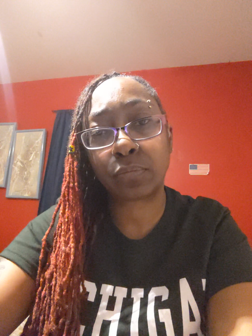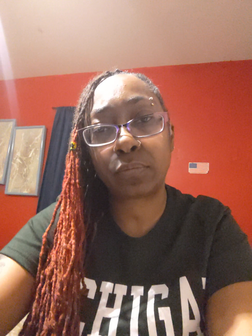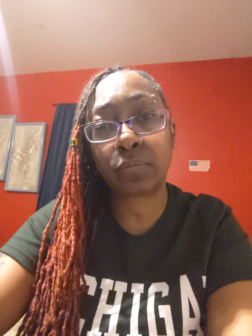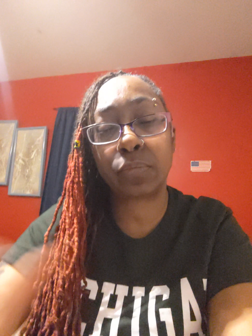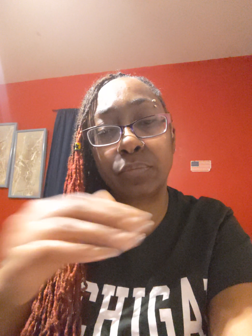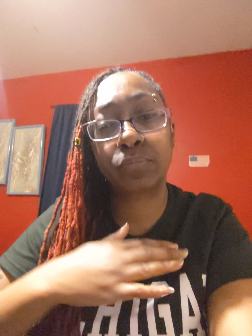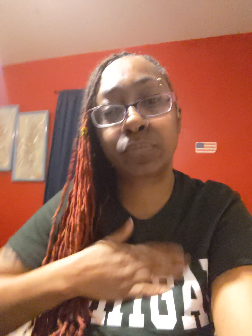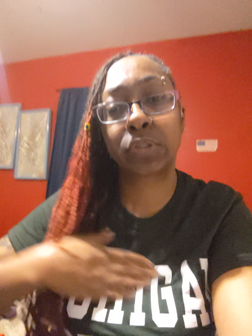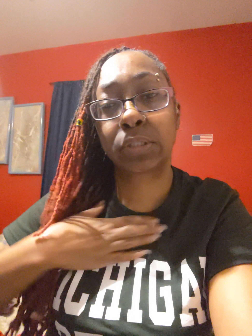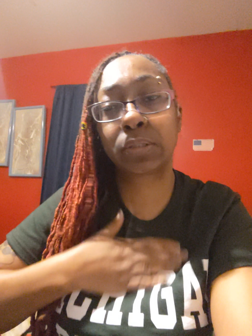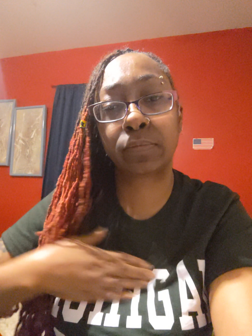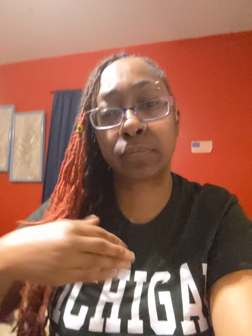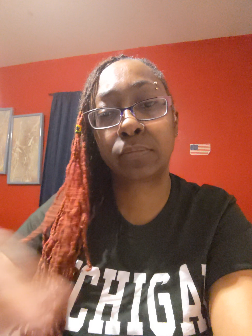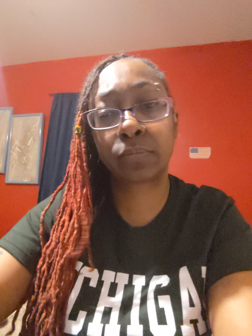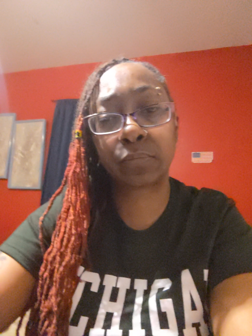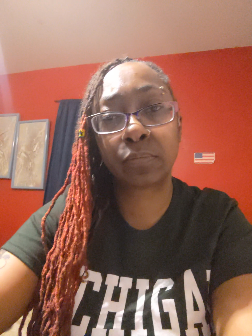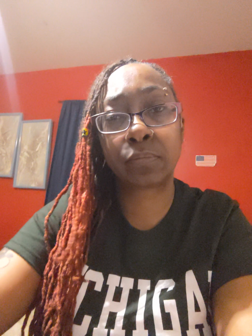please